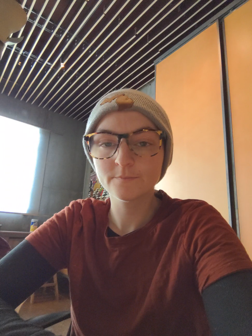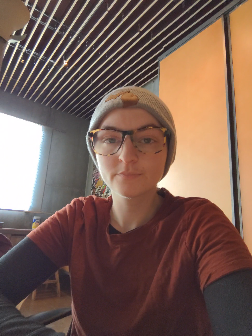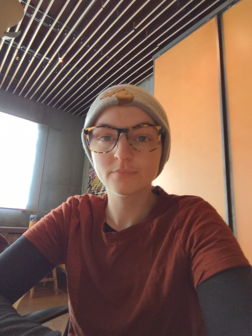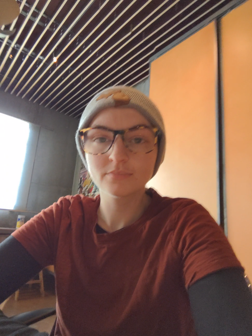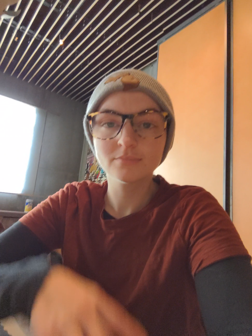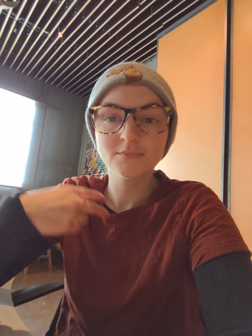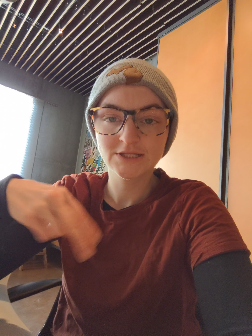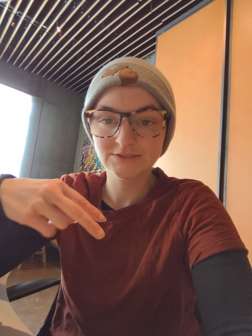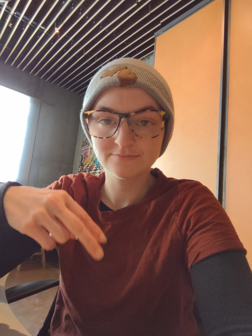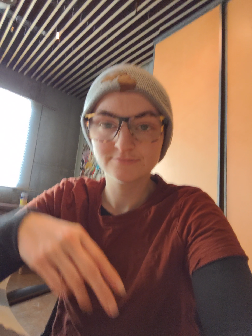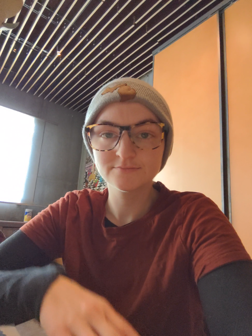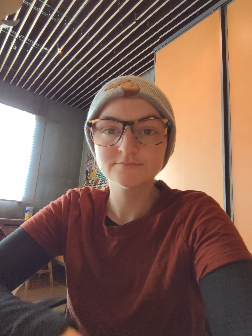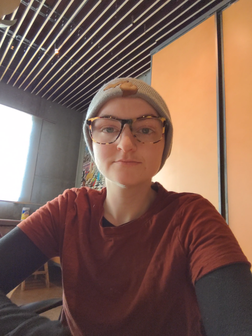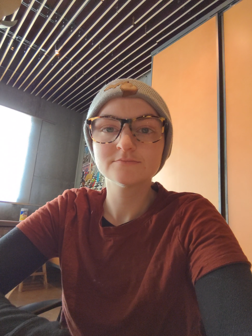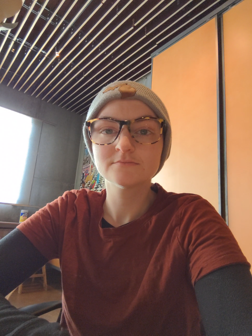dance